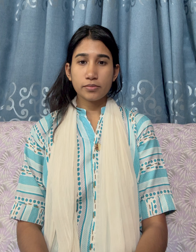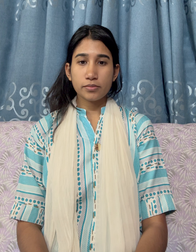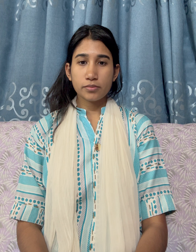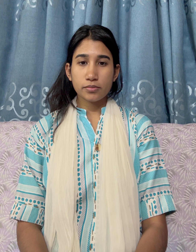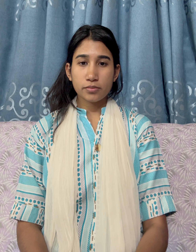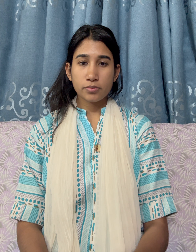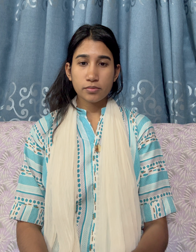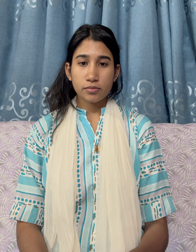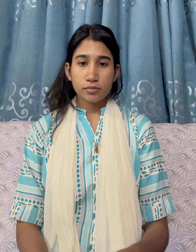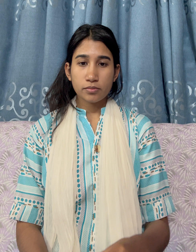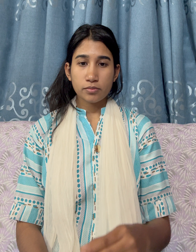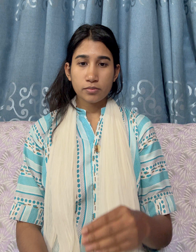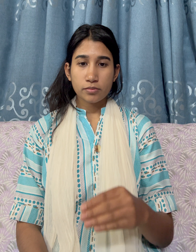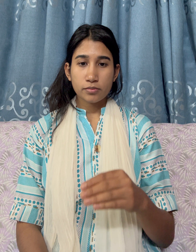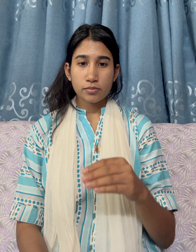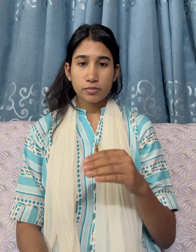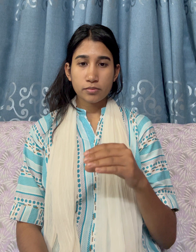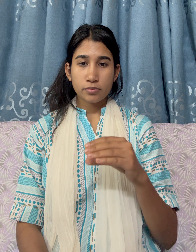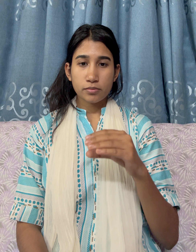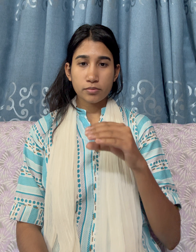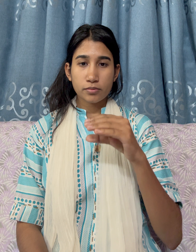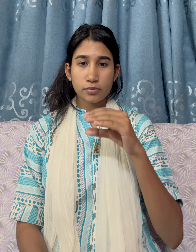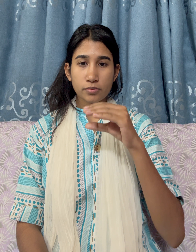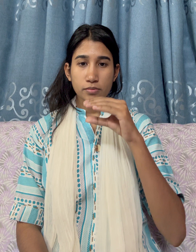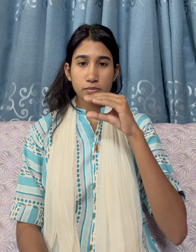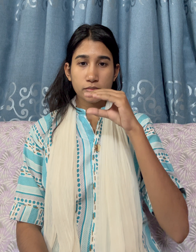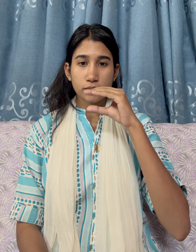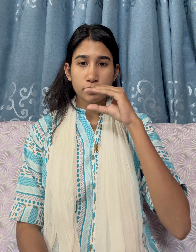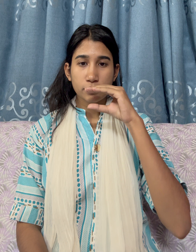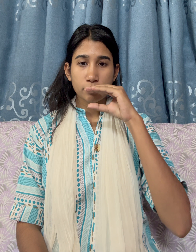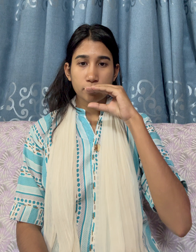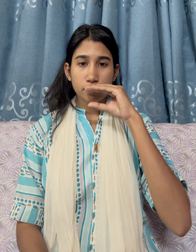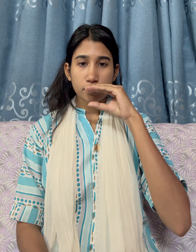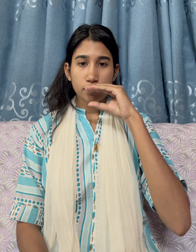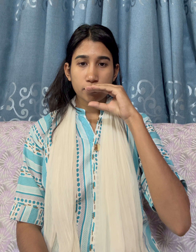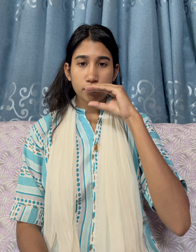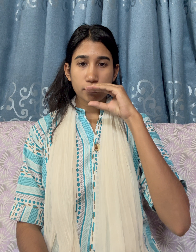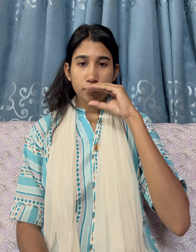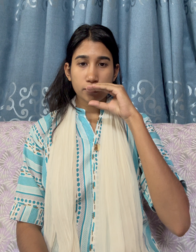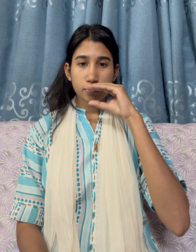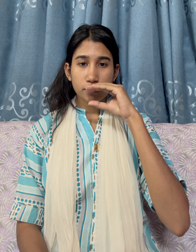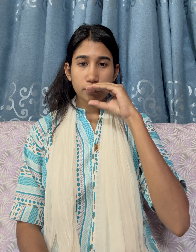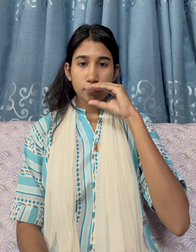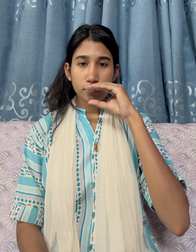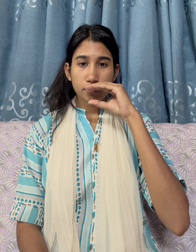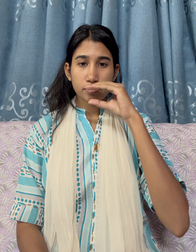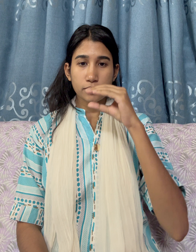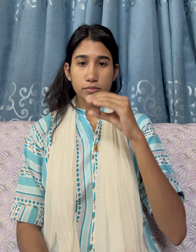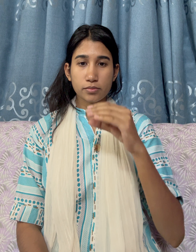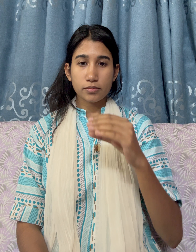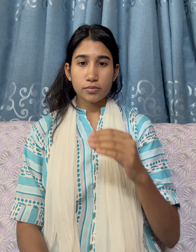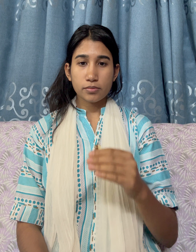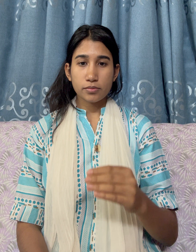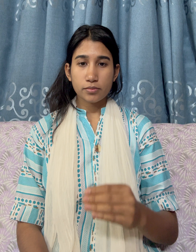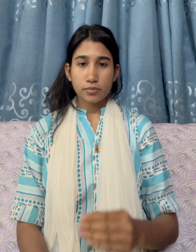পানি পান করা